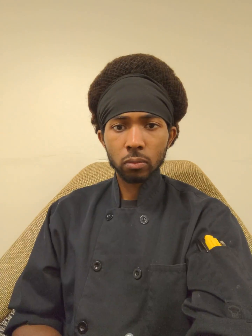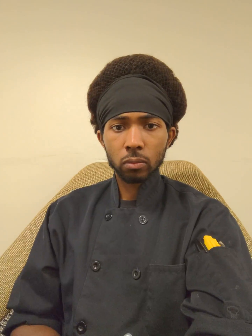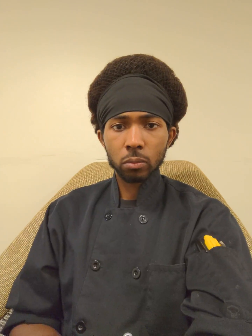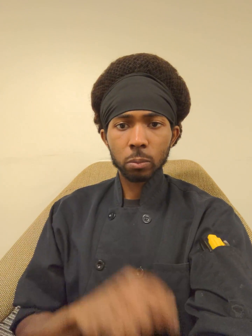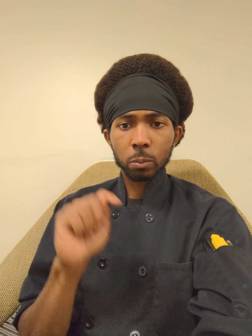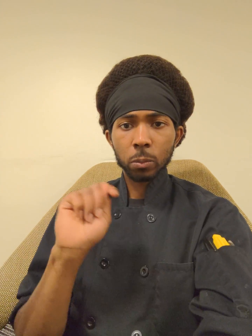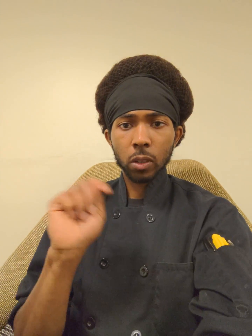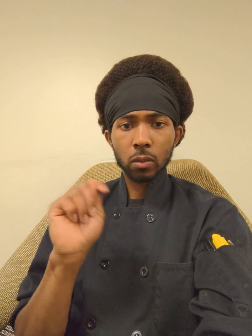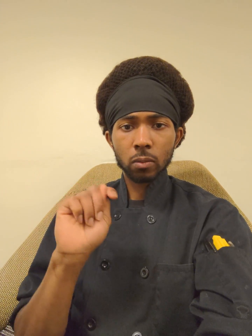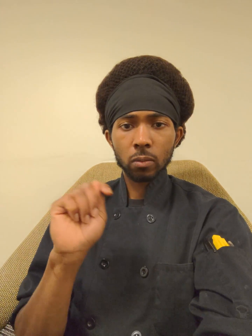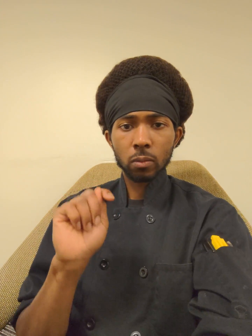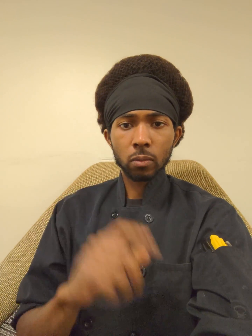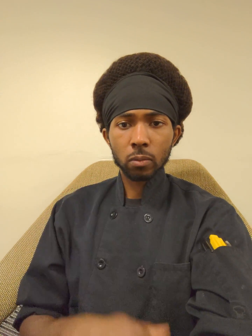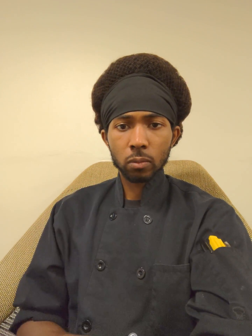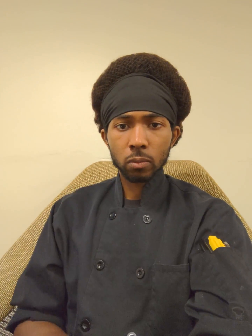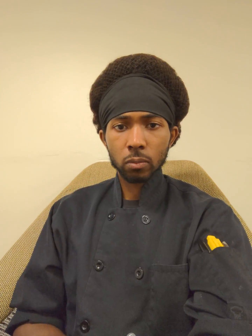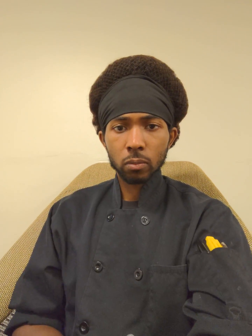bathroom